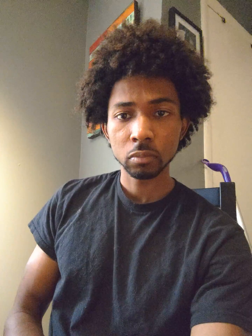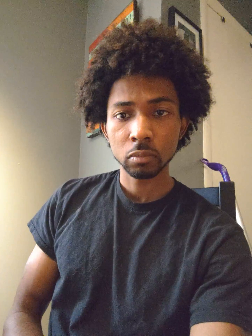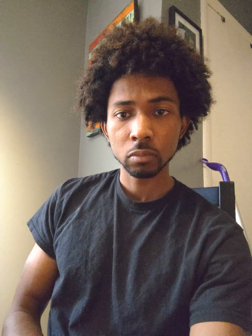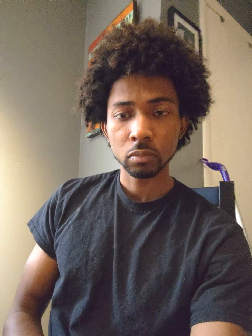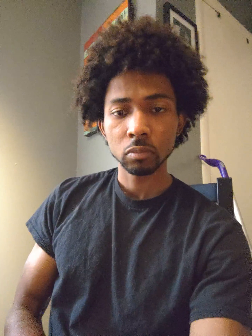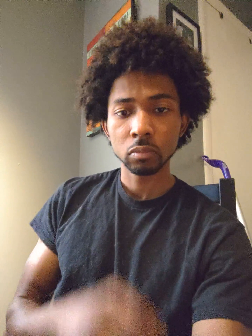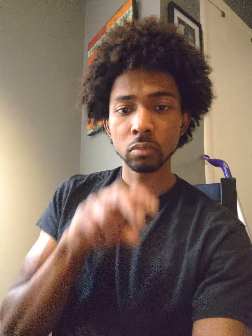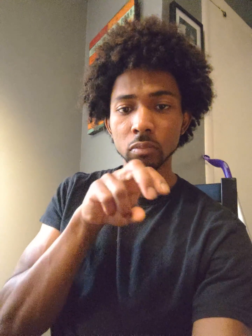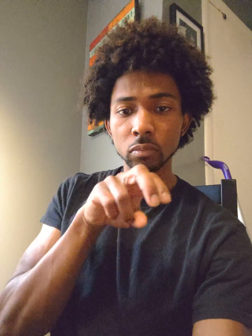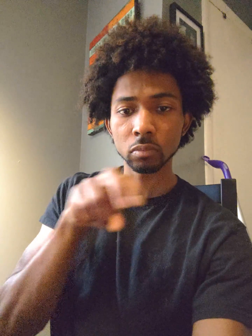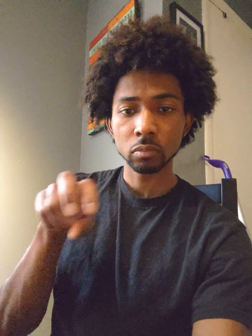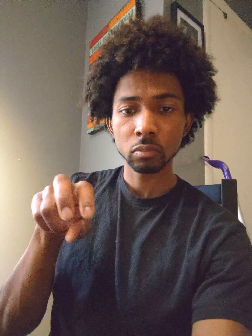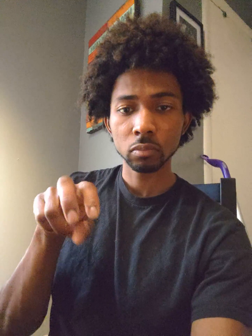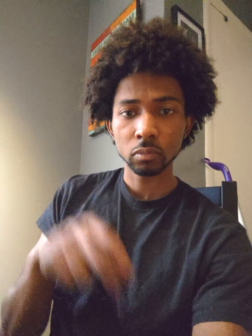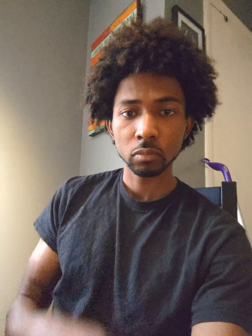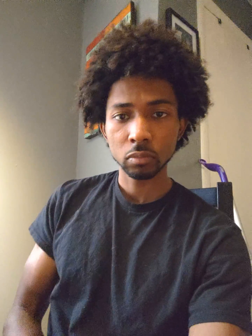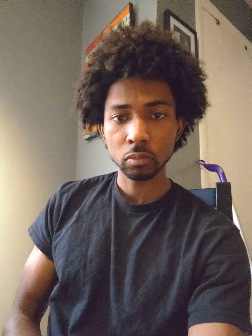couch